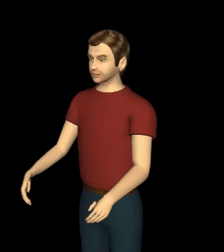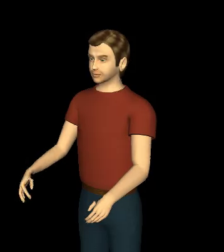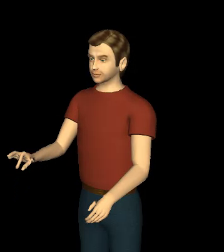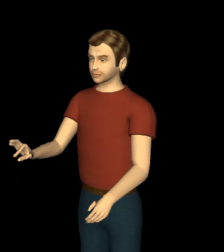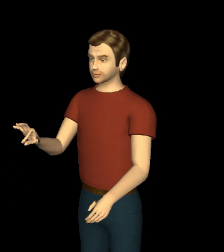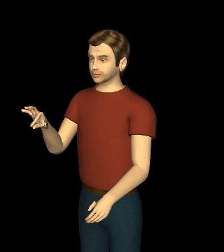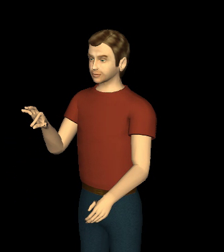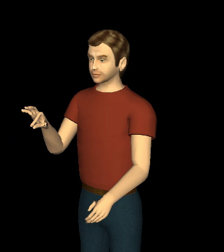أختار